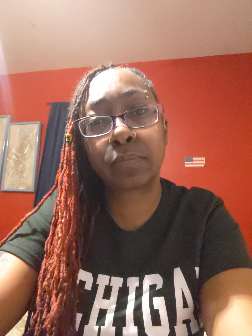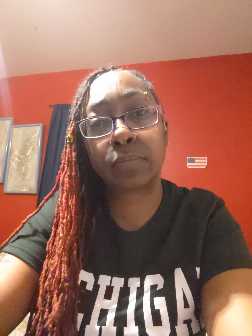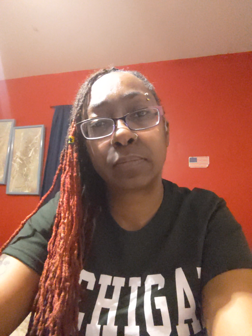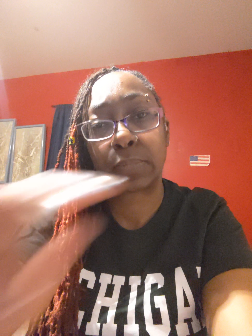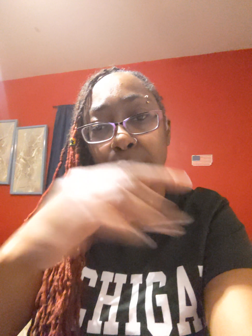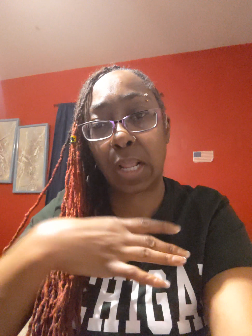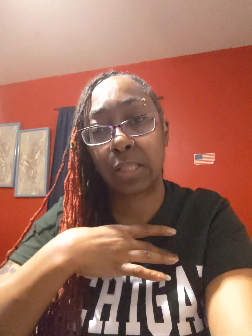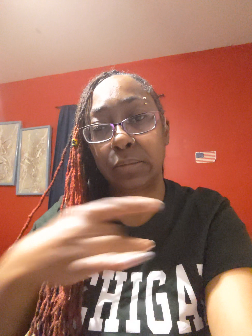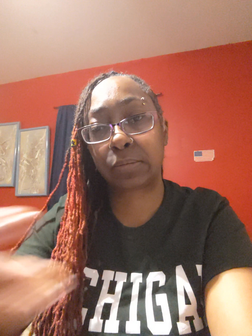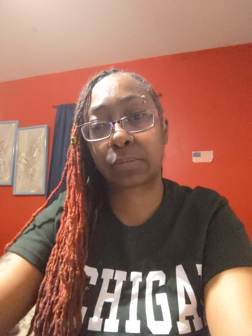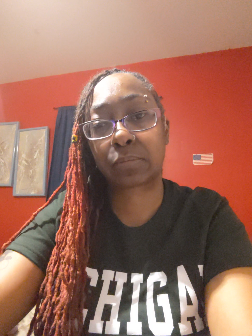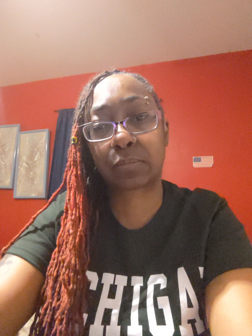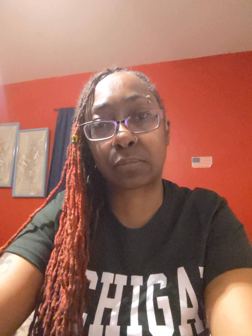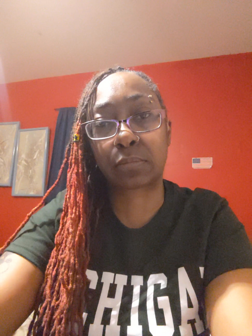like